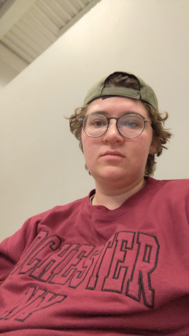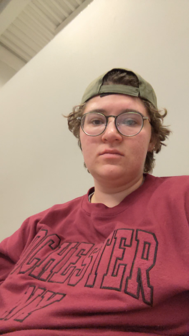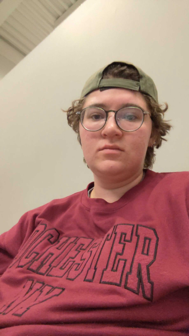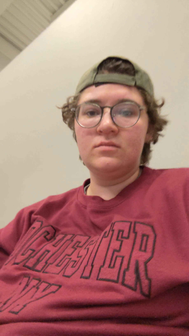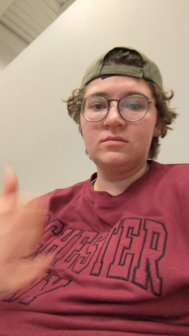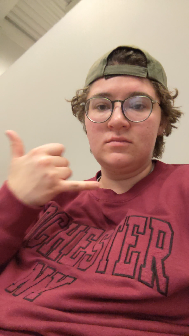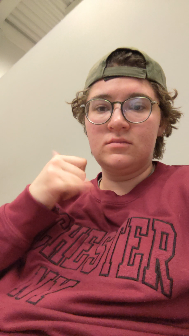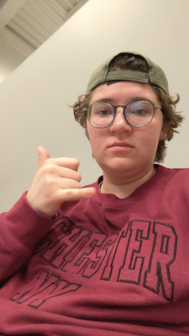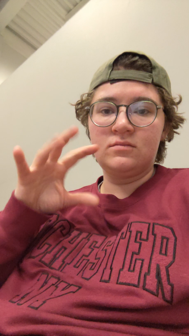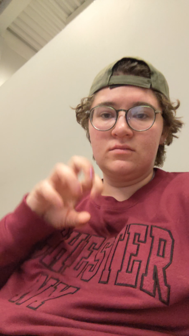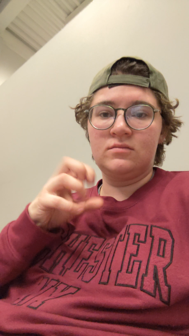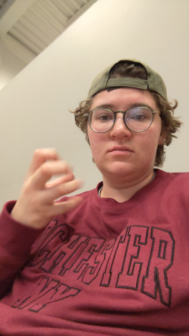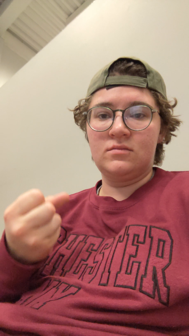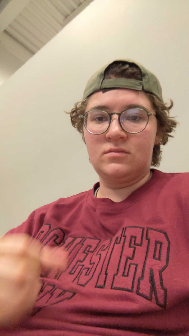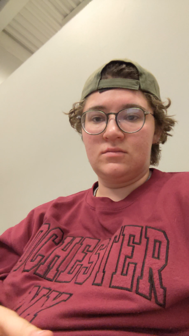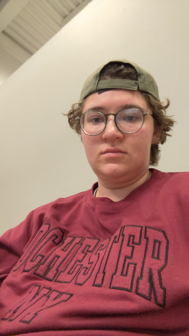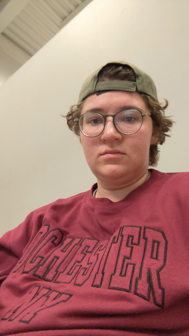play dough